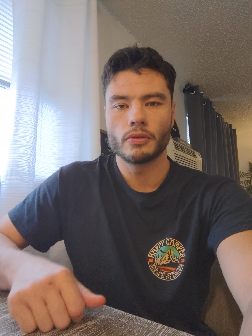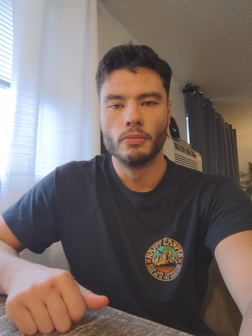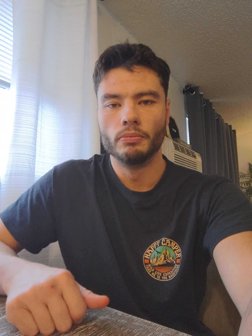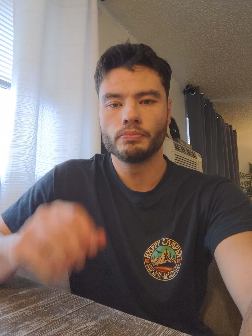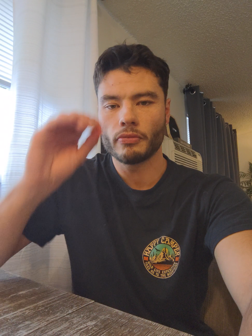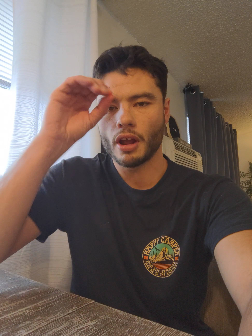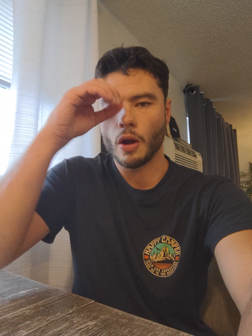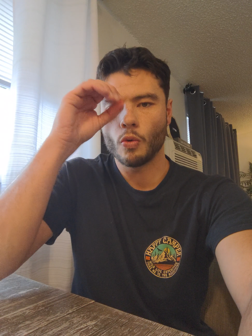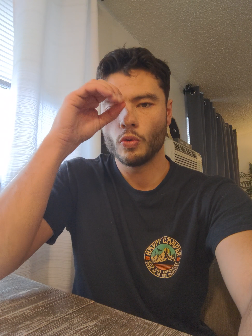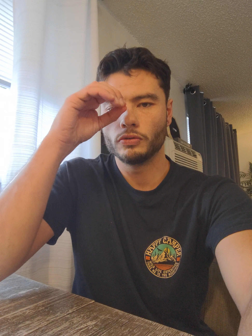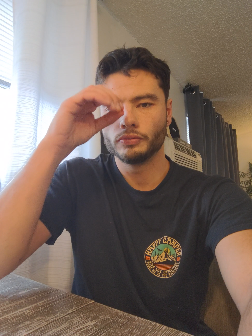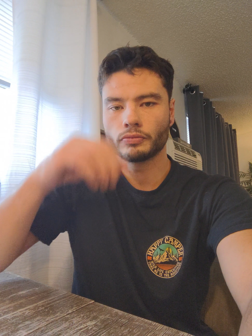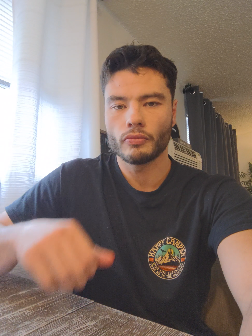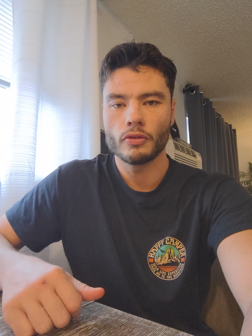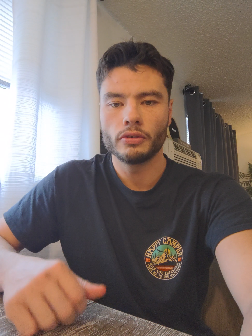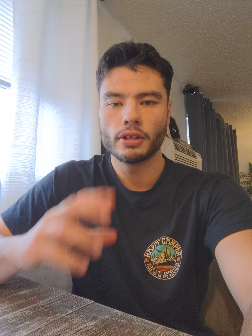owl